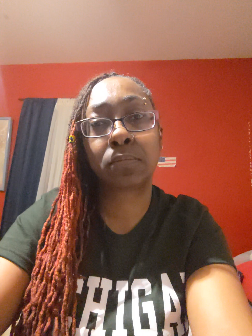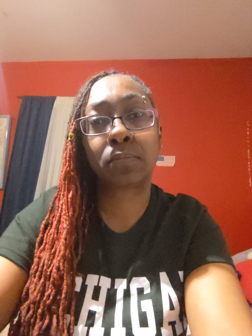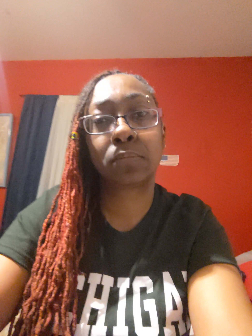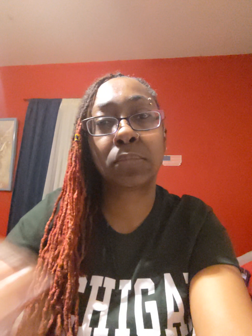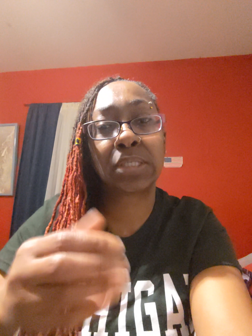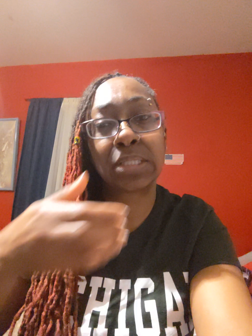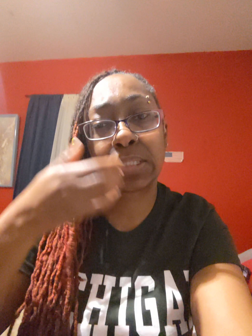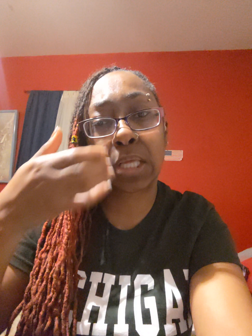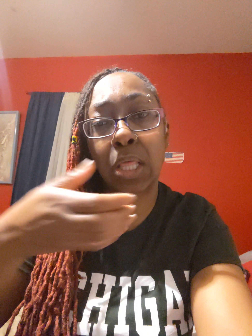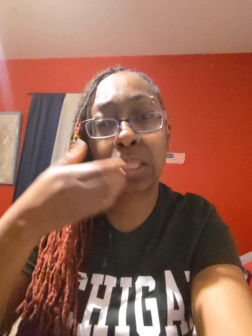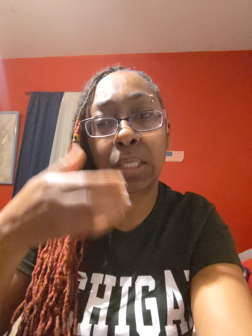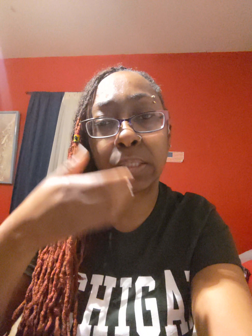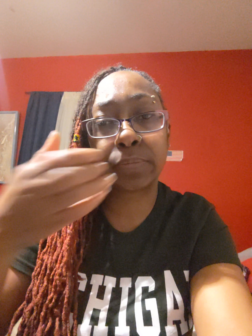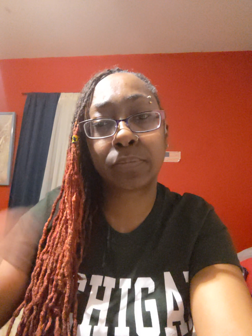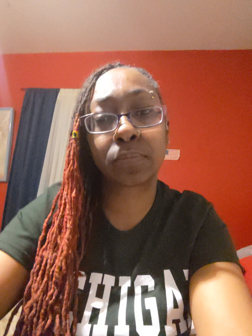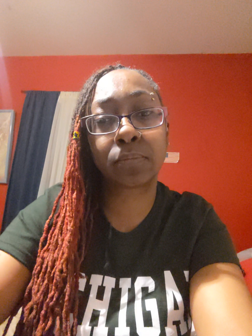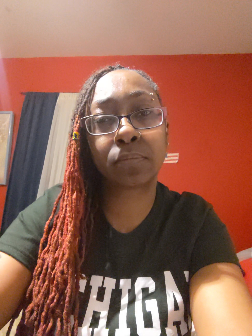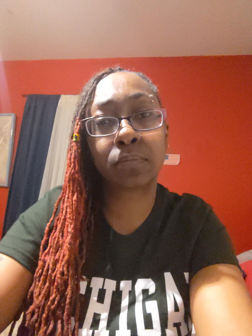cereal